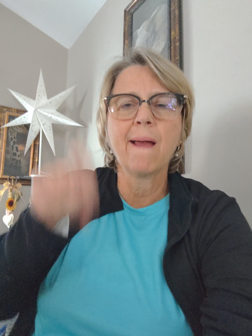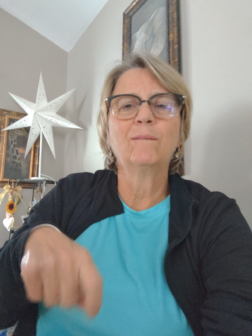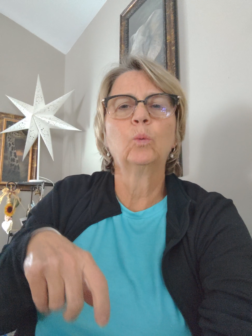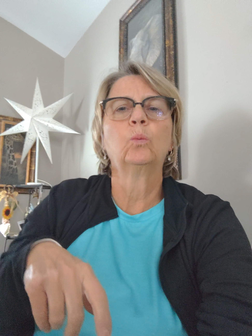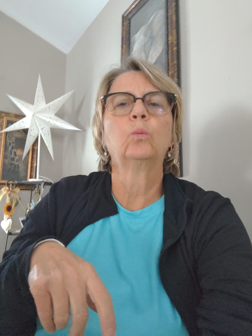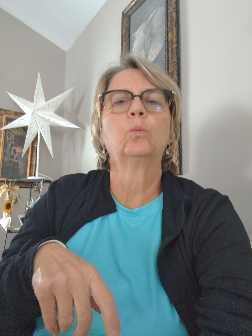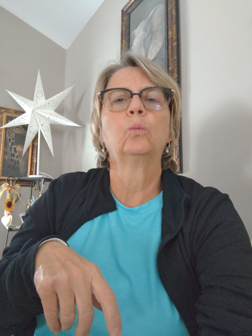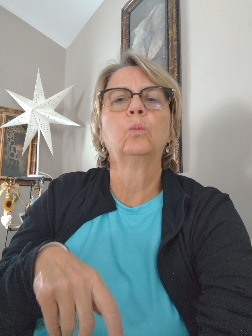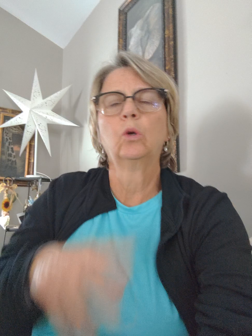have to